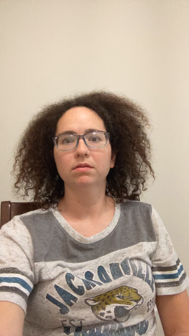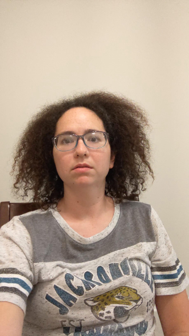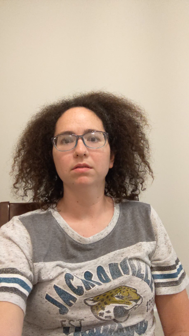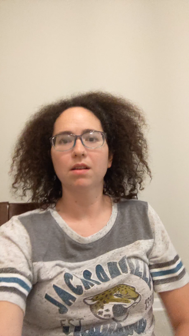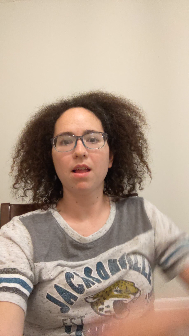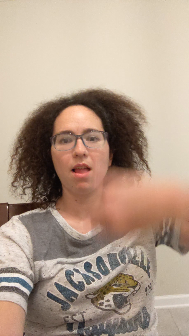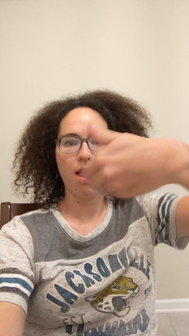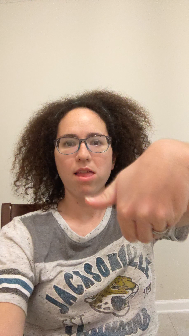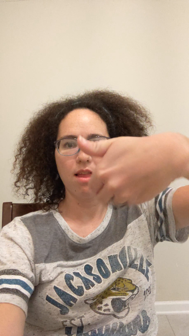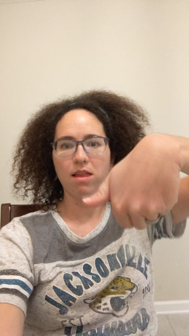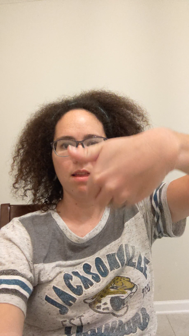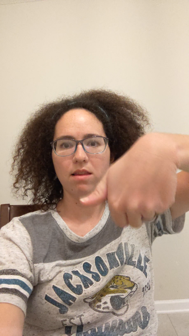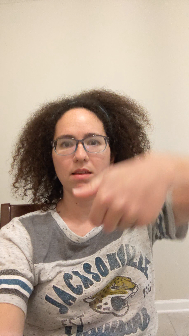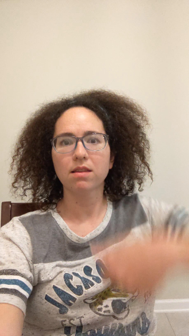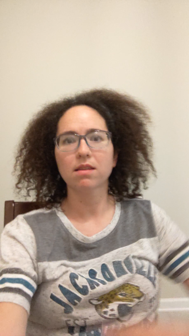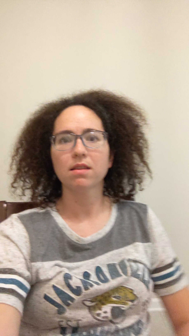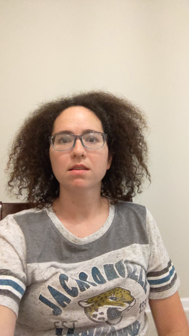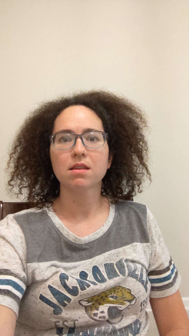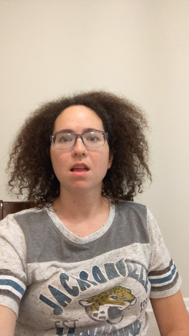shorts